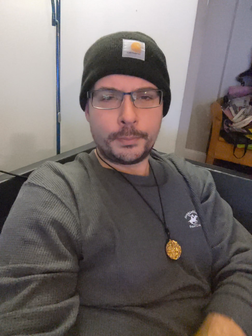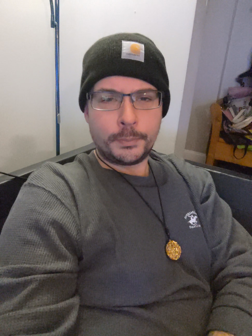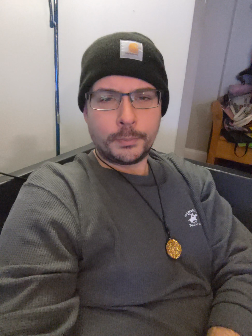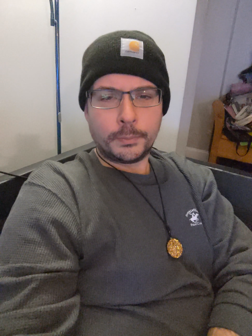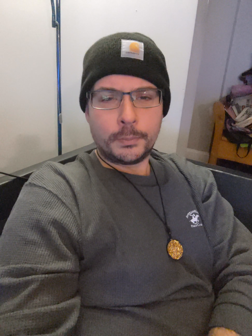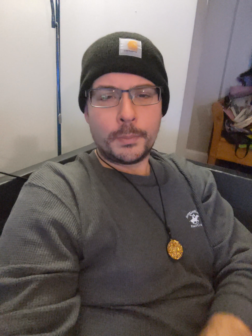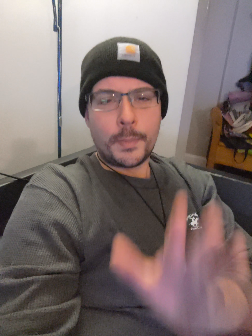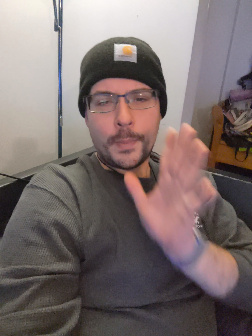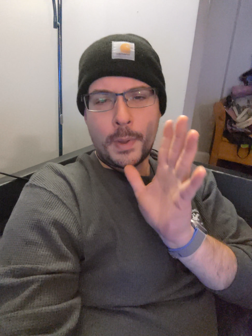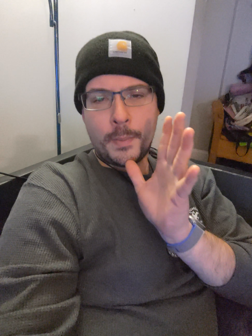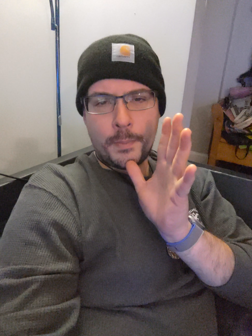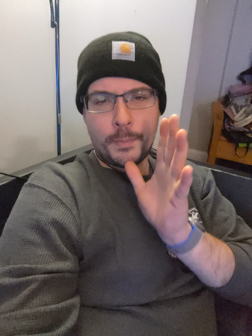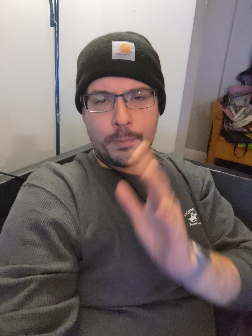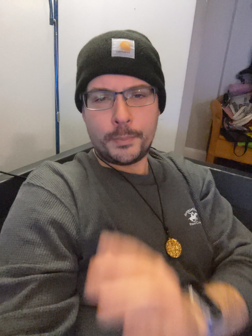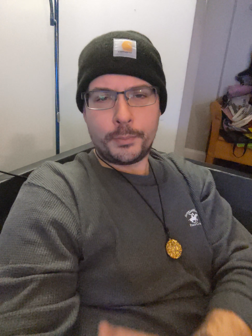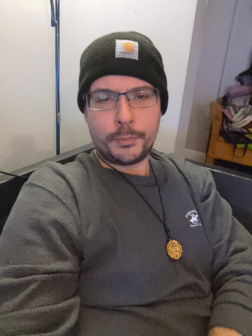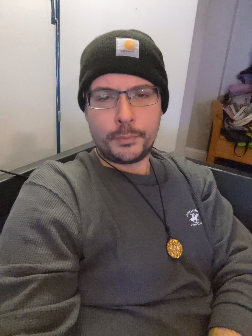mom